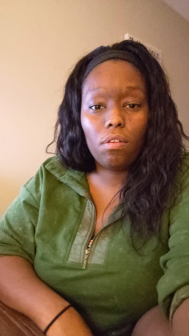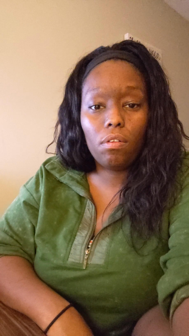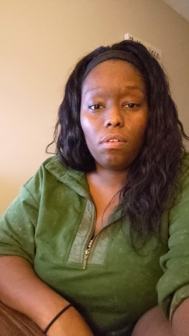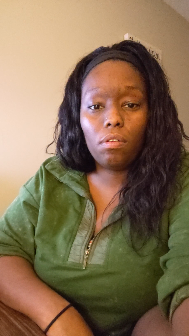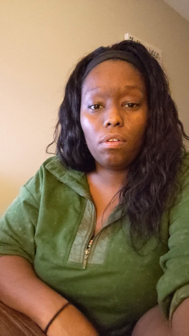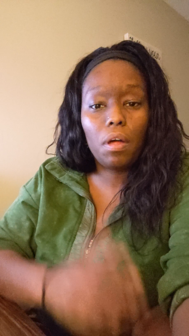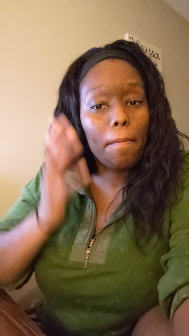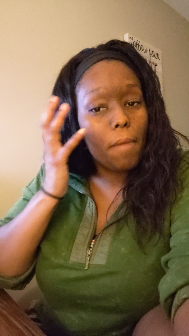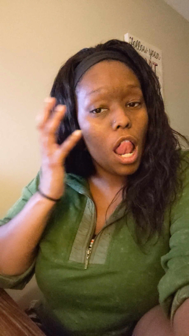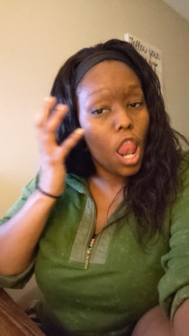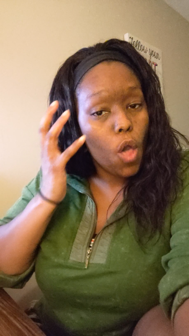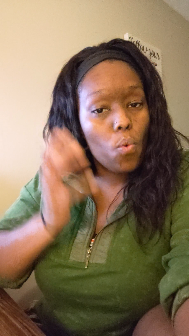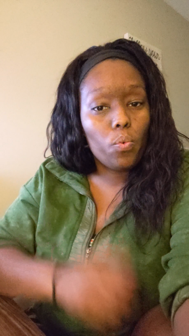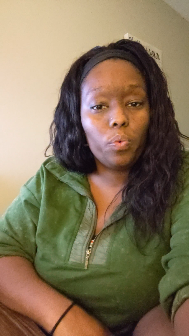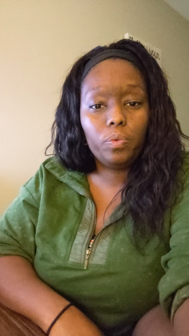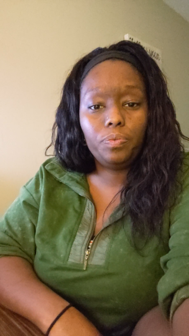pillow